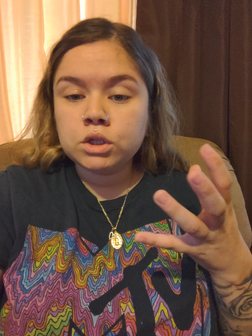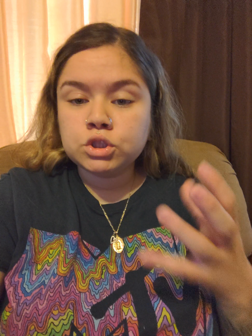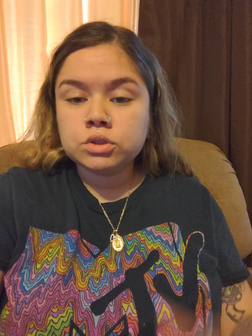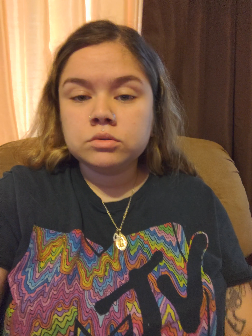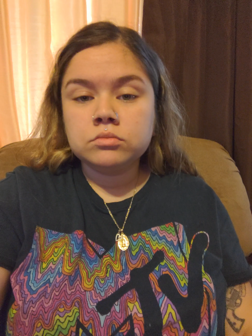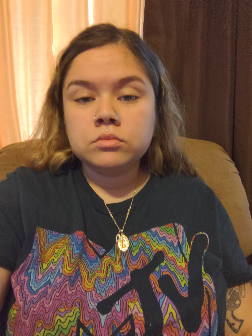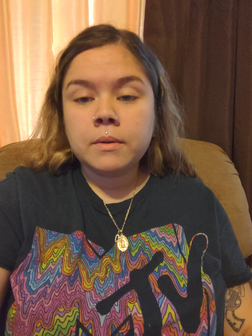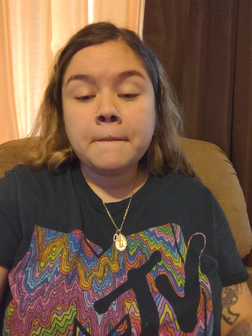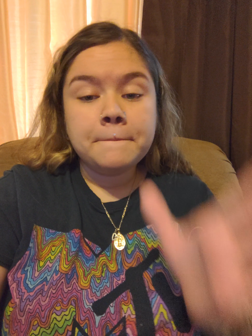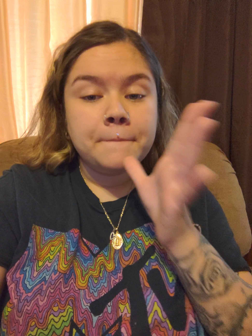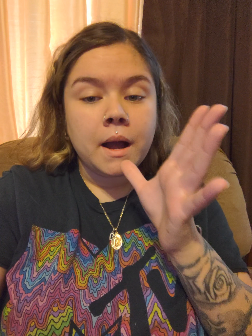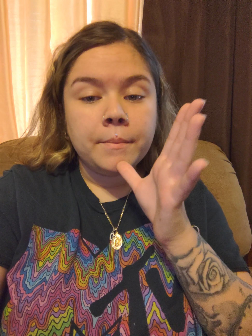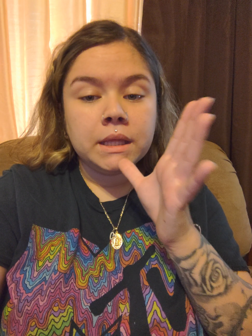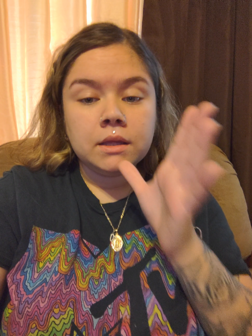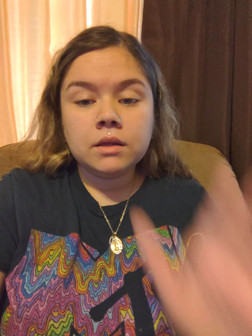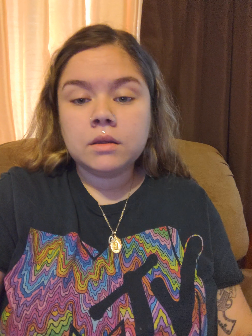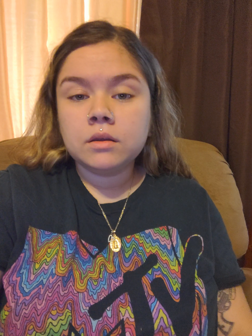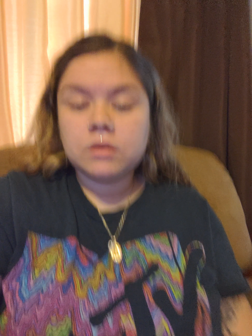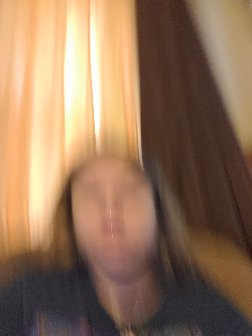mommy